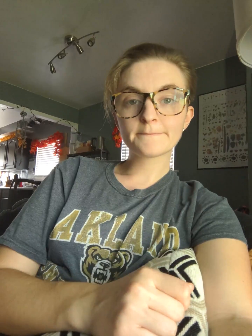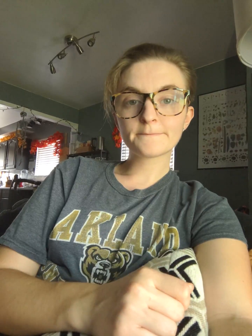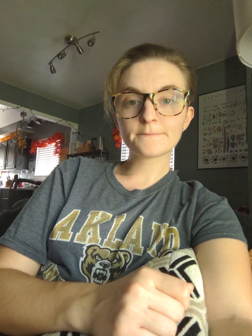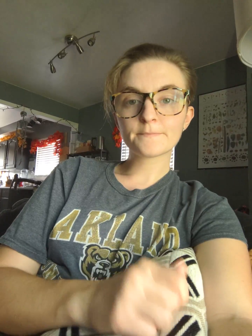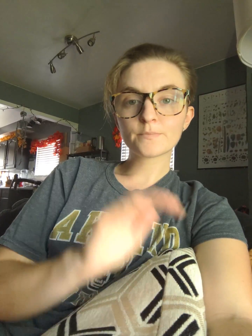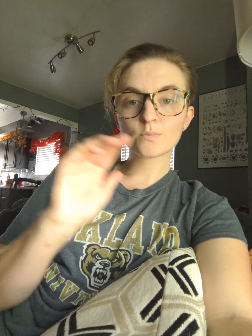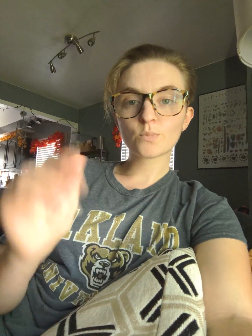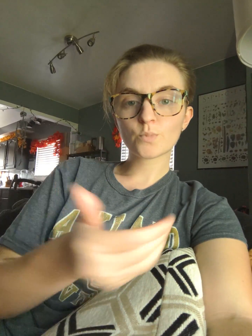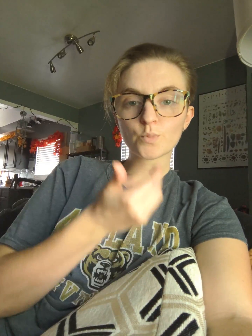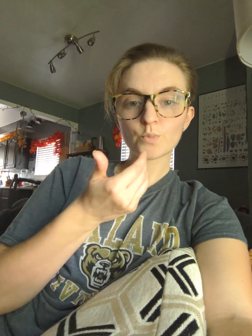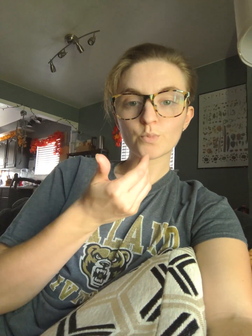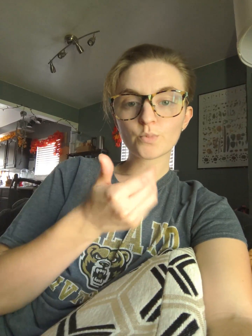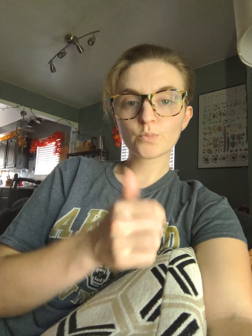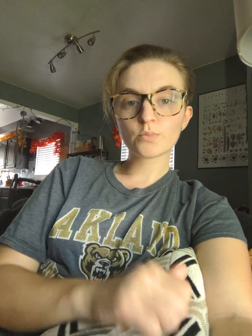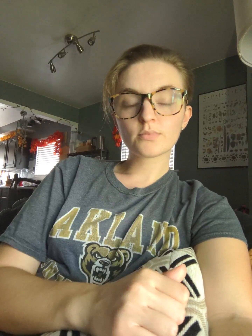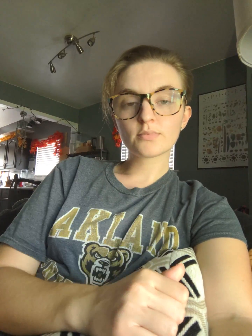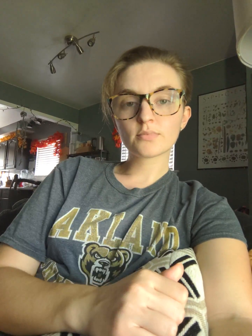new